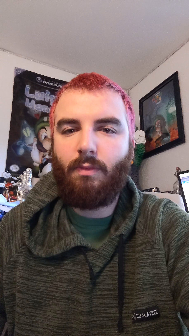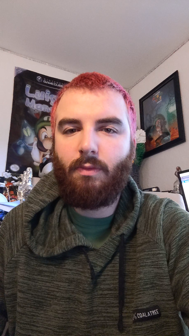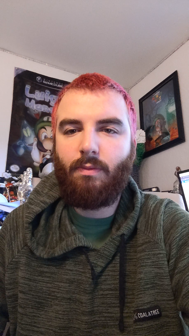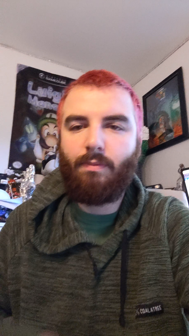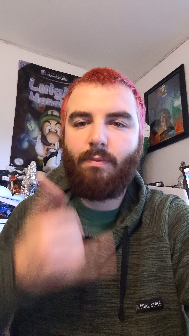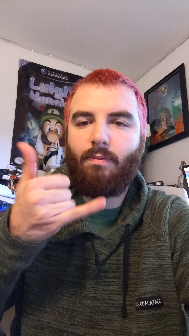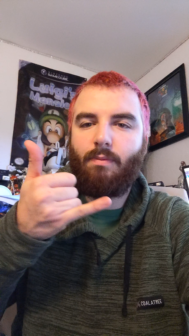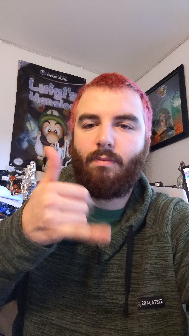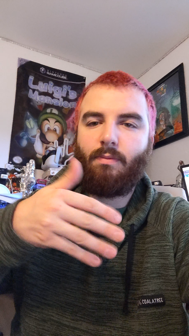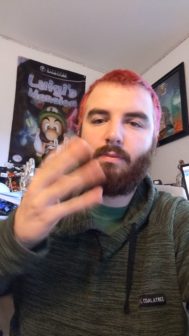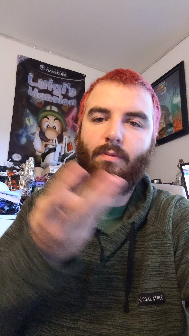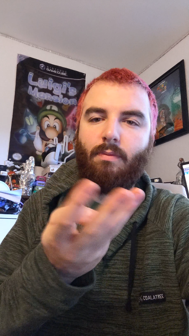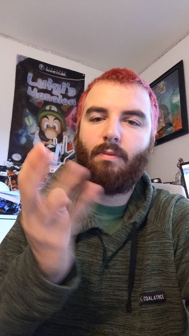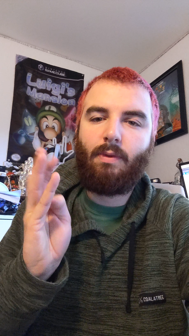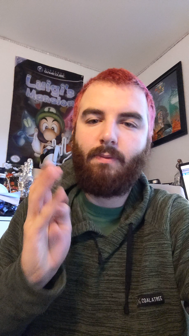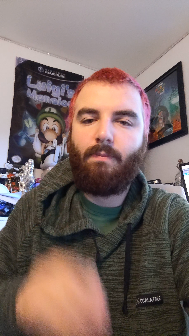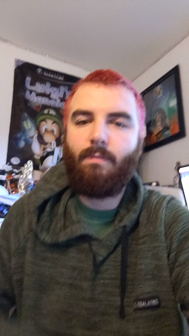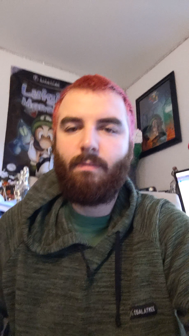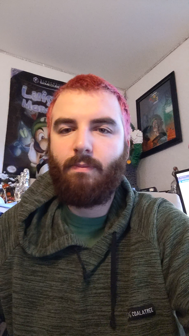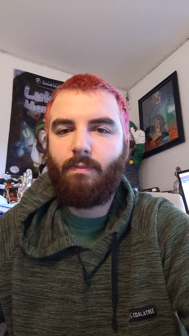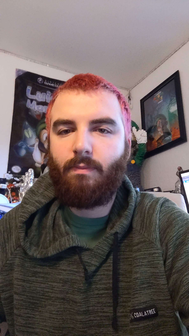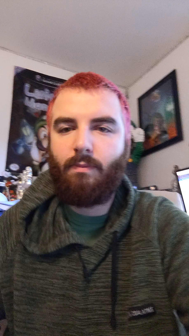playpen